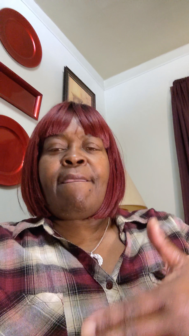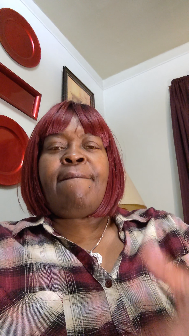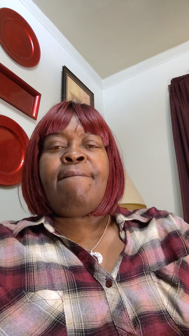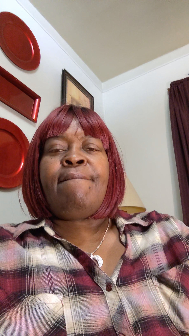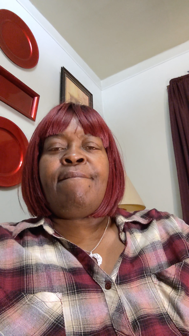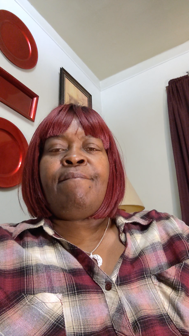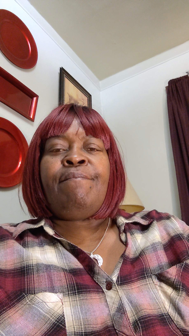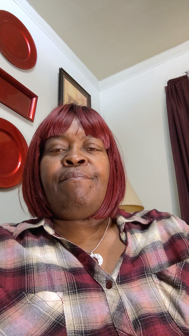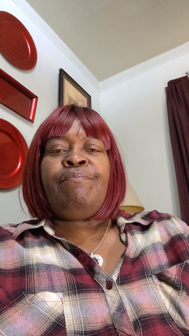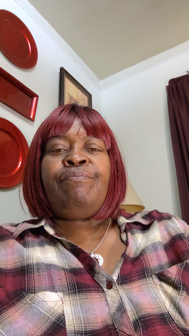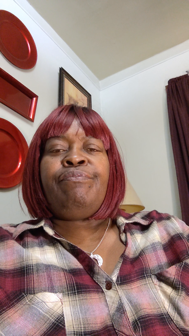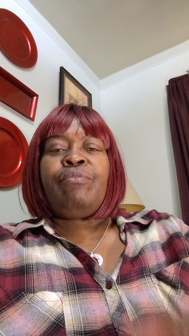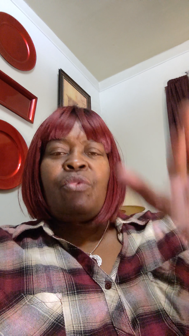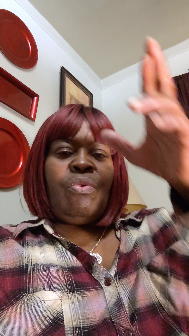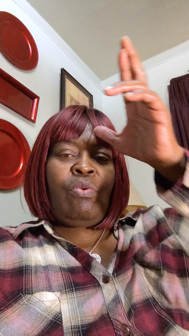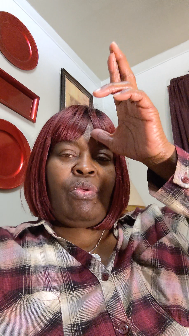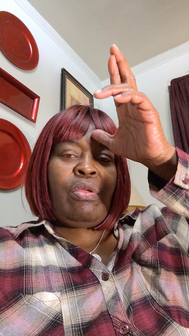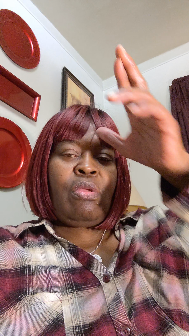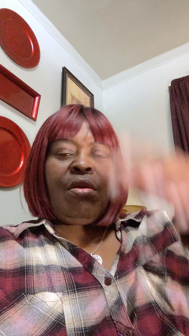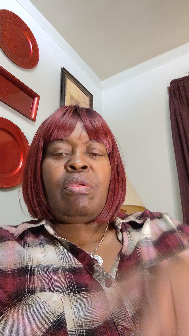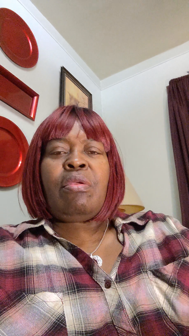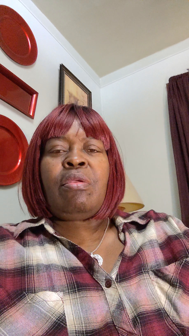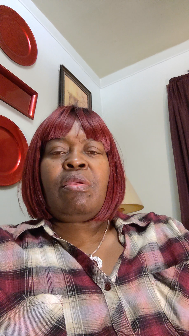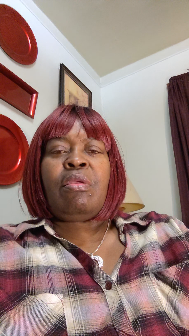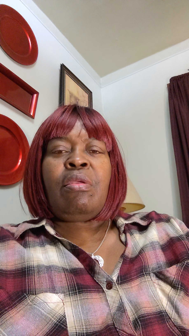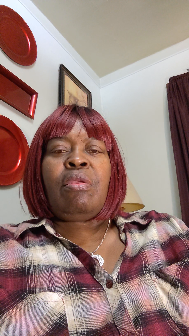rooster